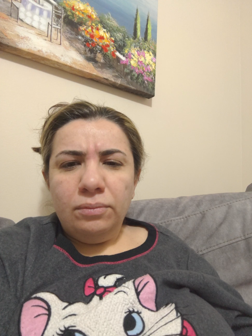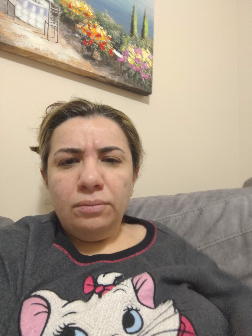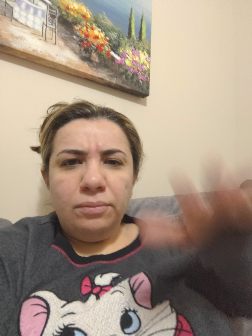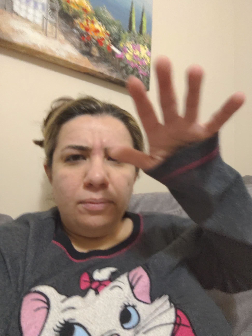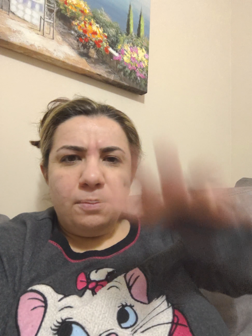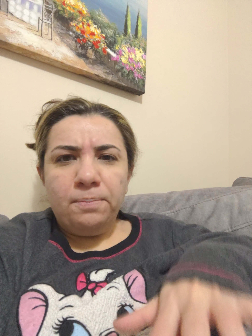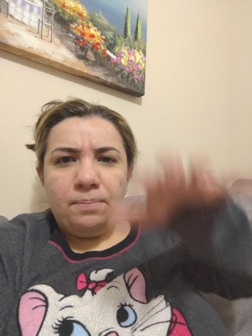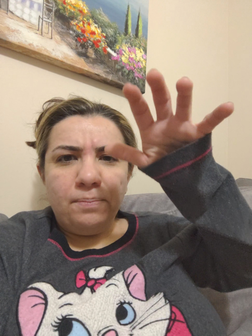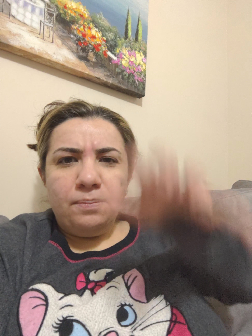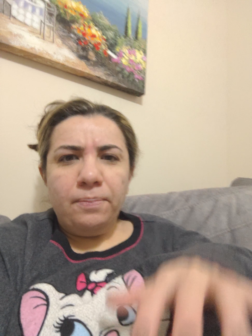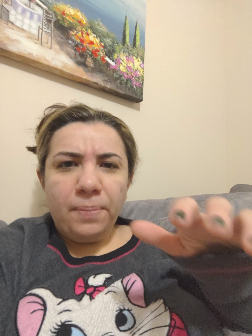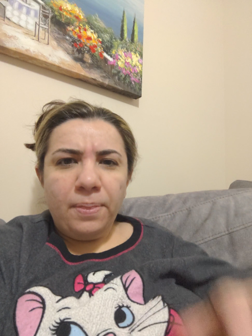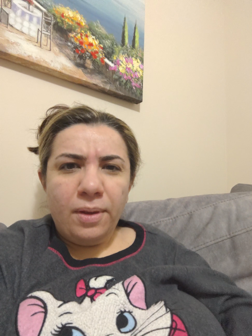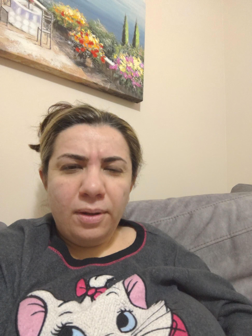alligator